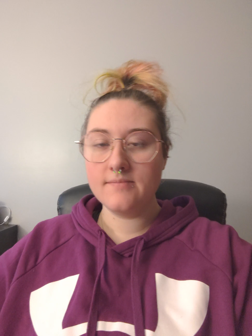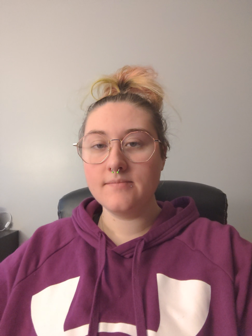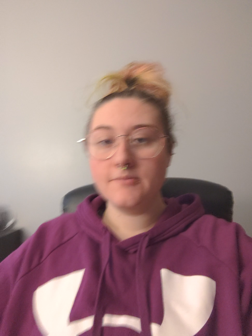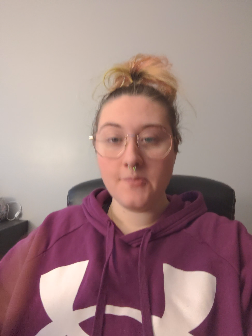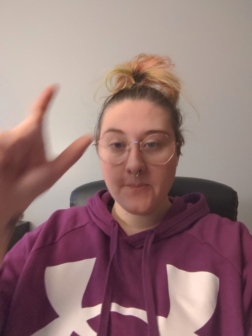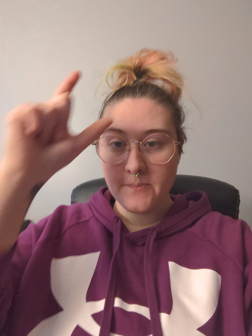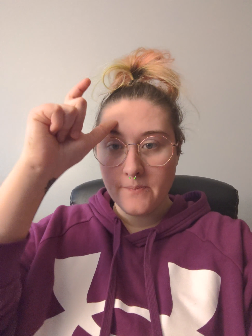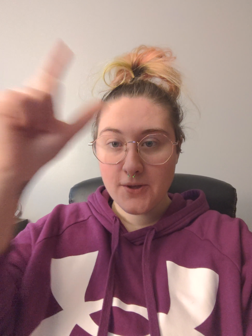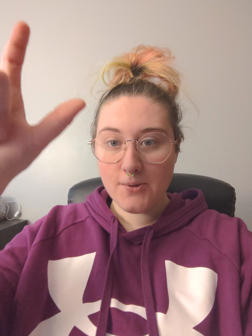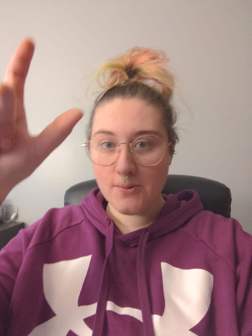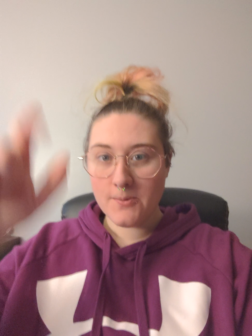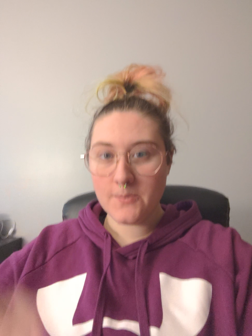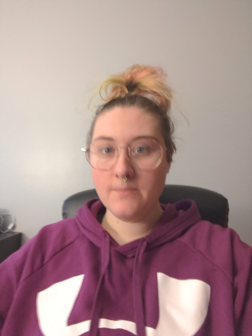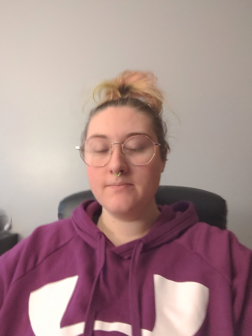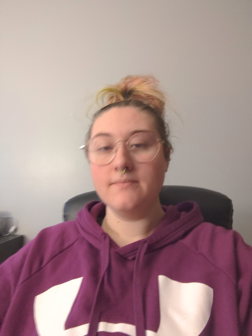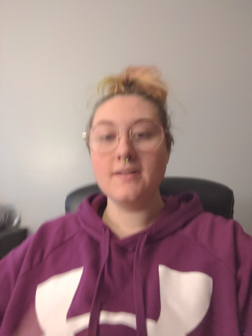moon